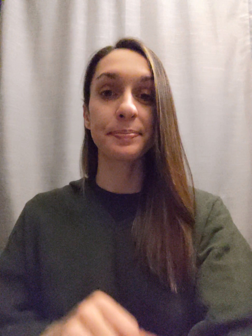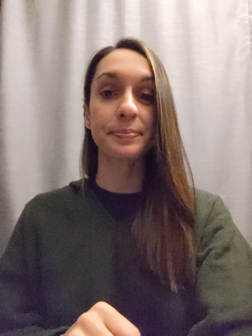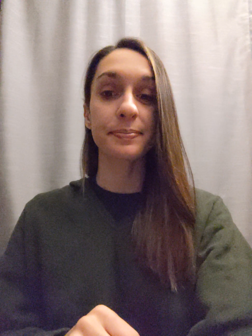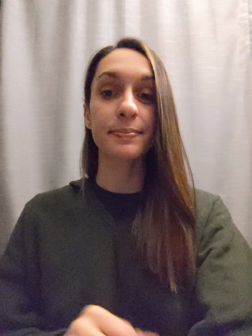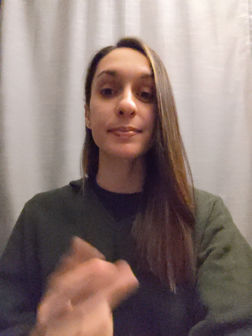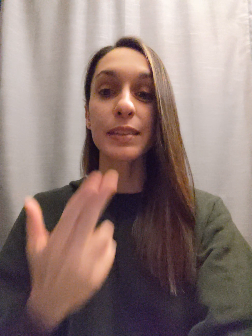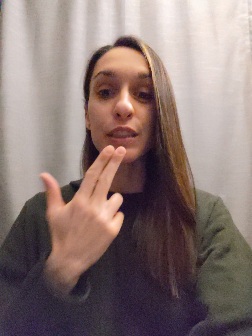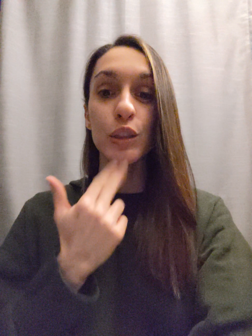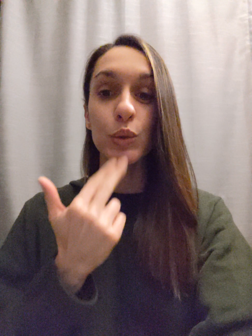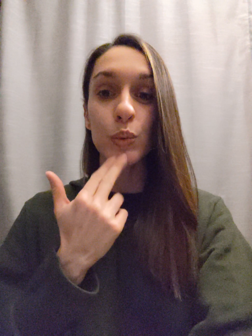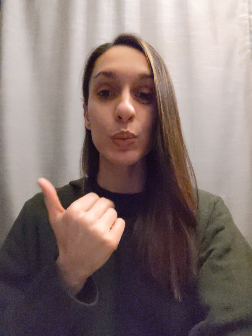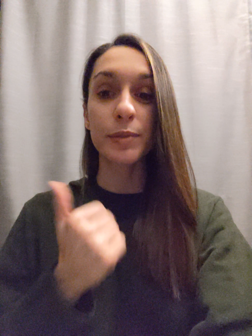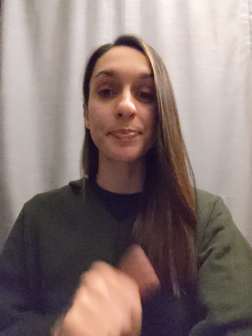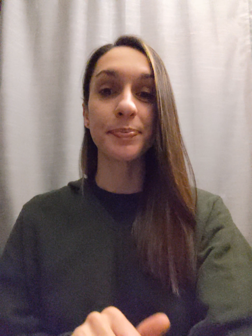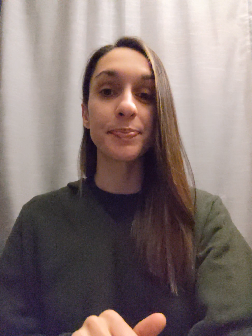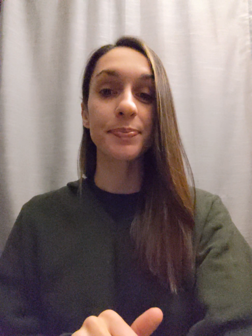cute